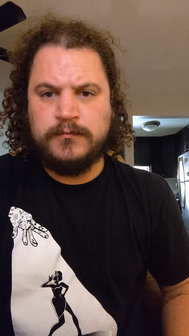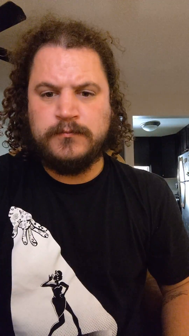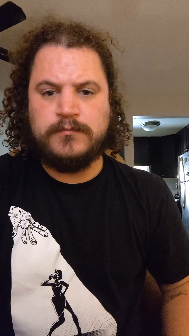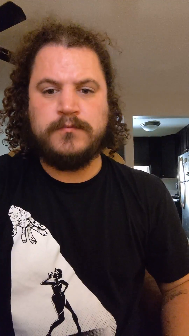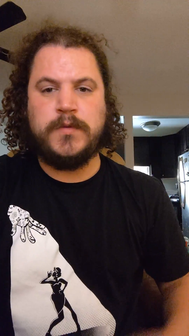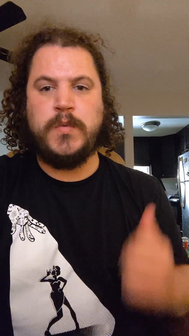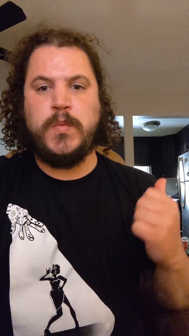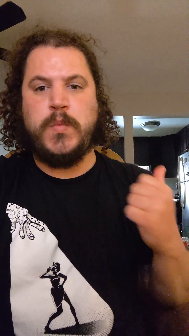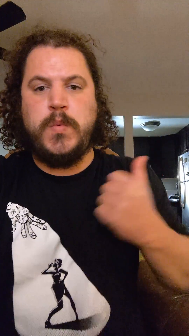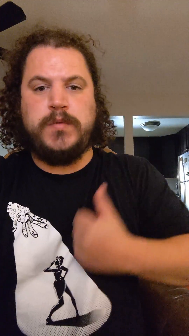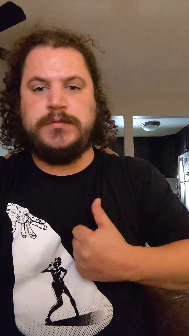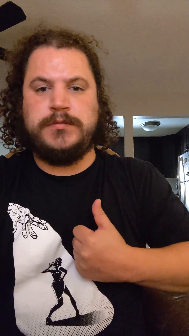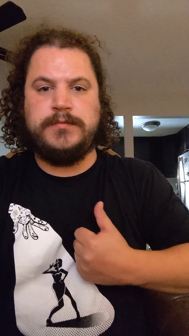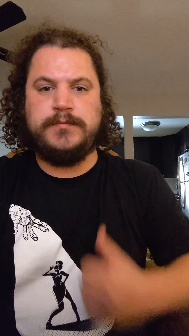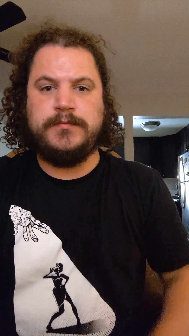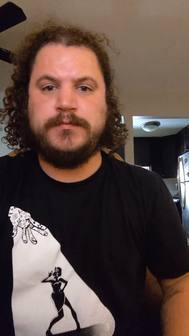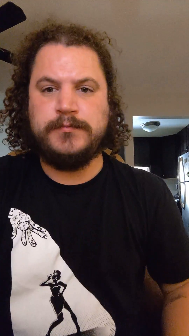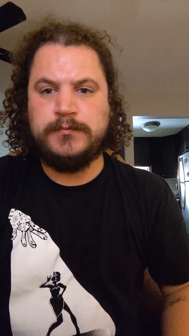coats